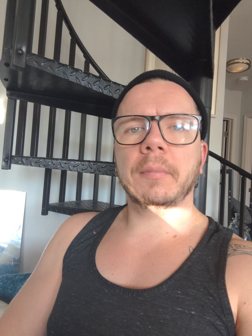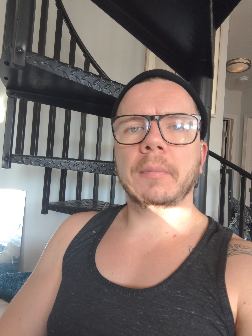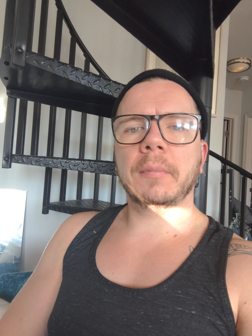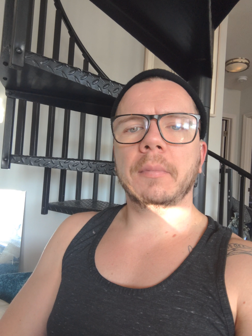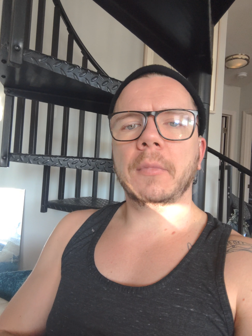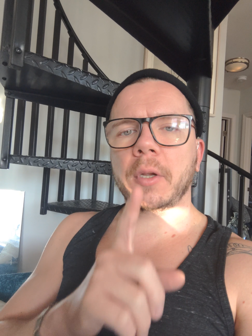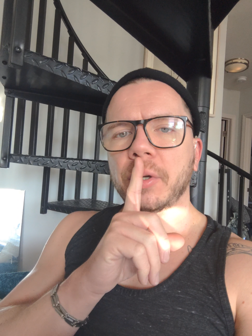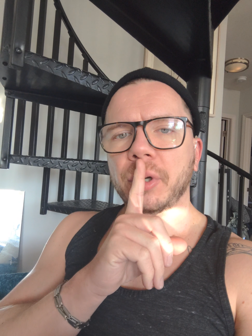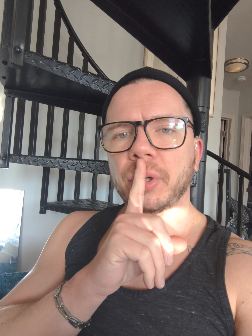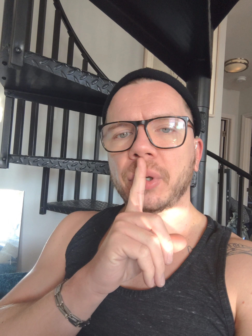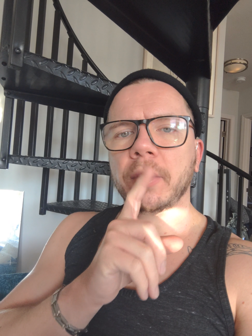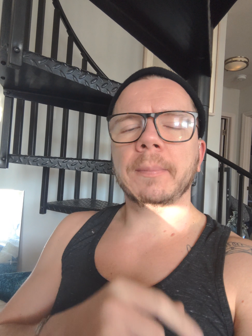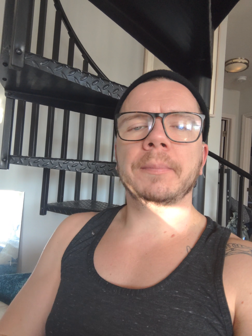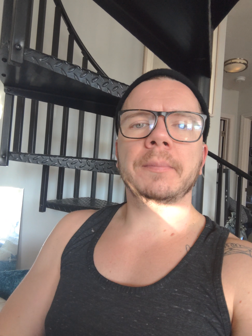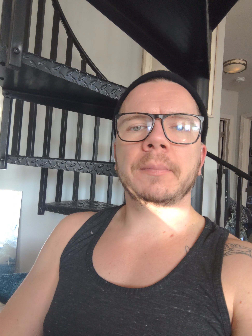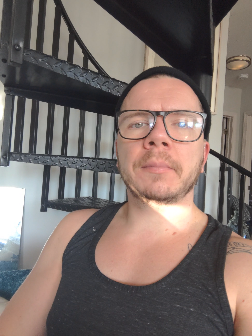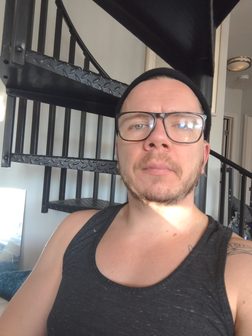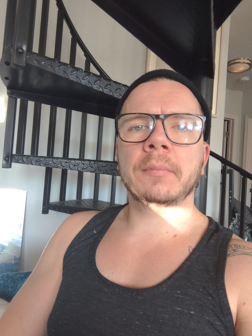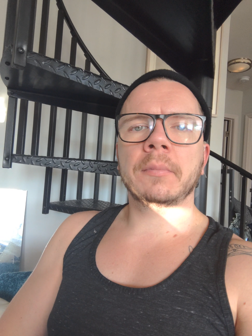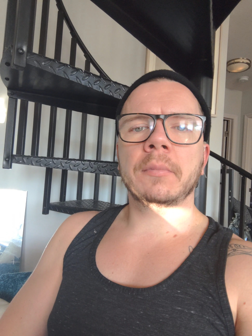shhh